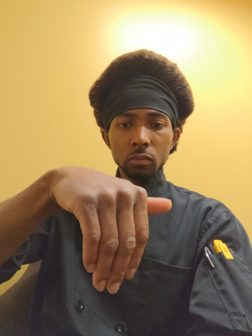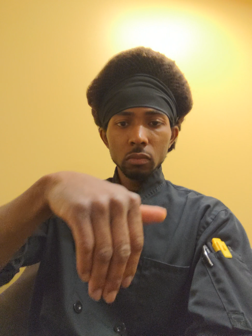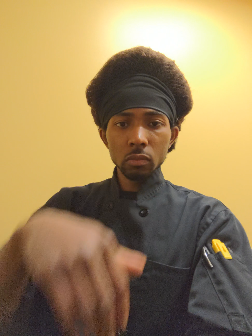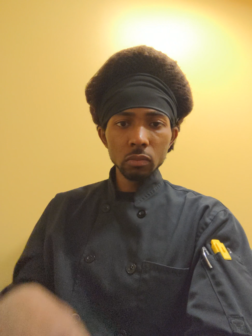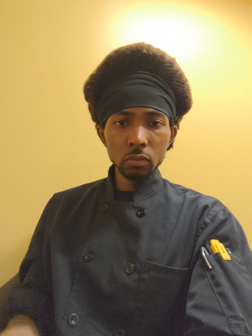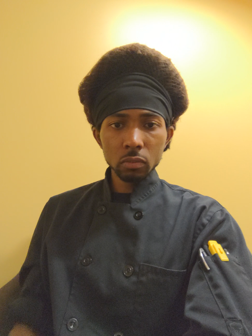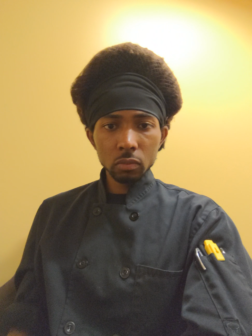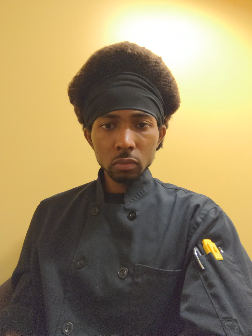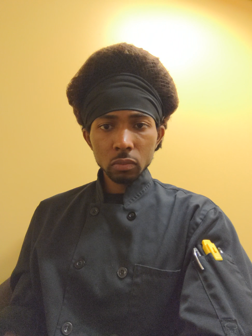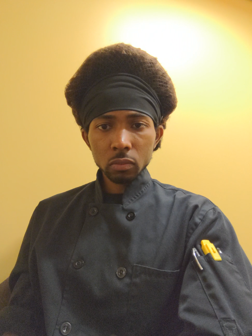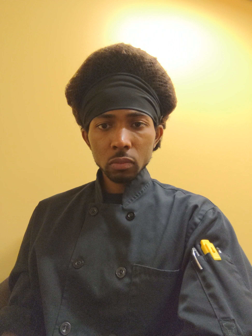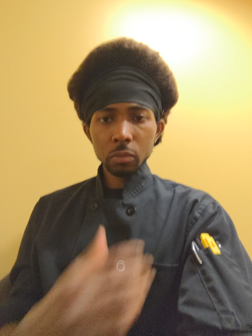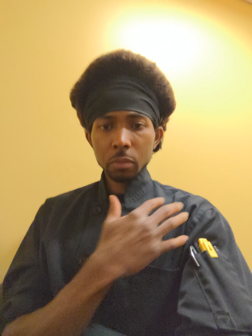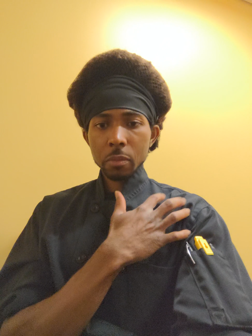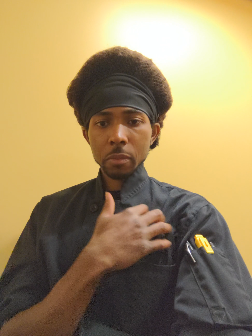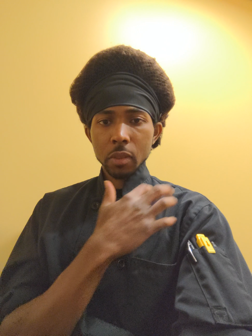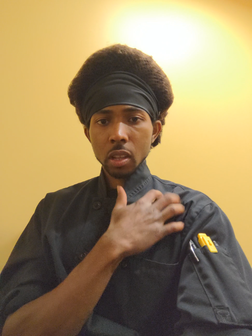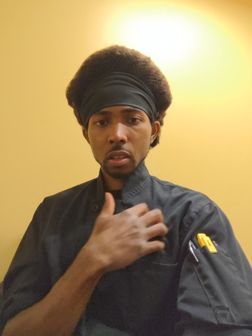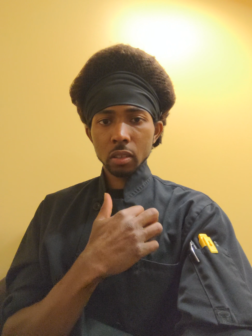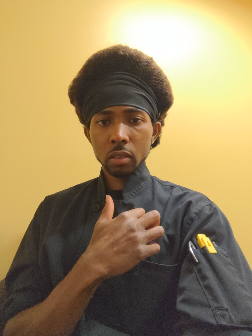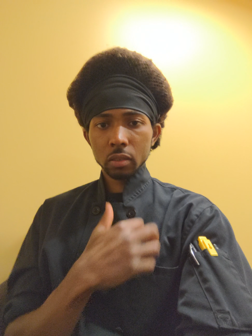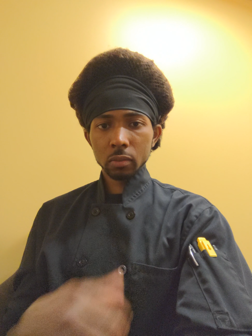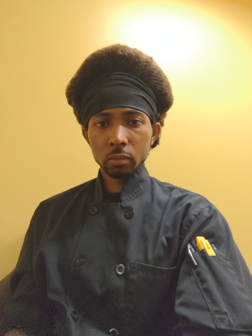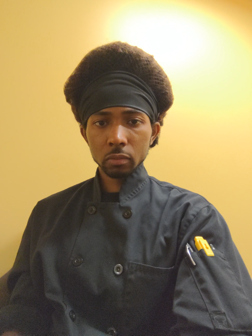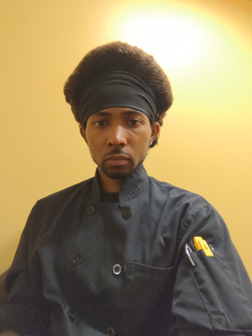bear